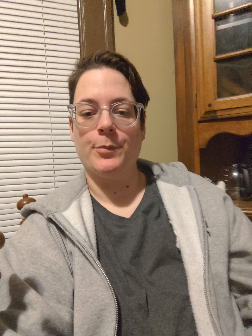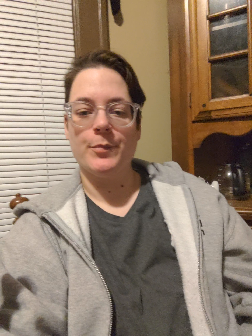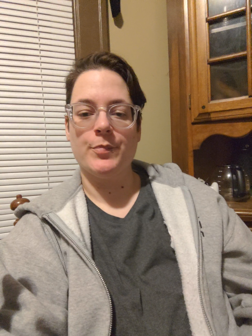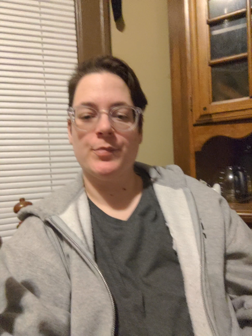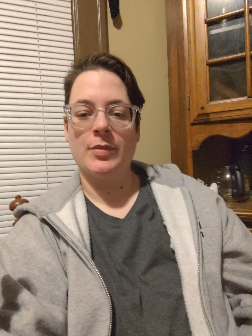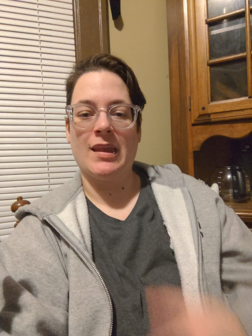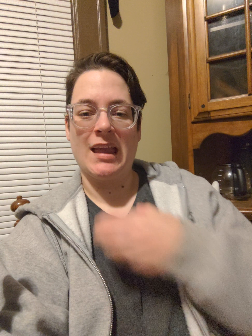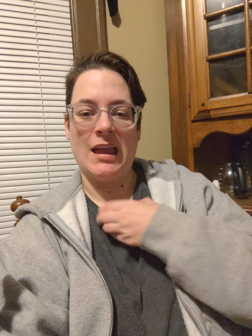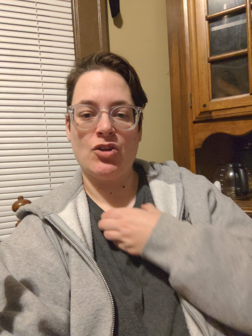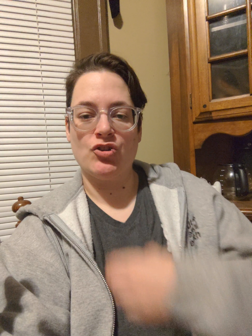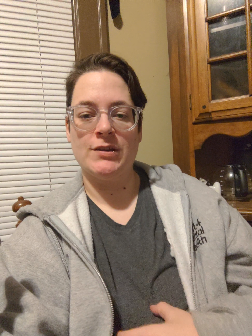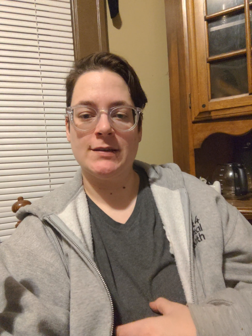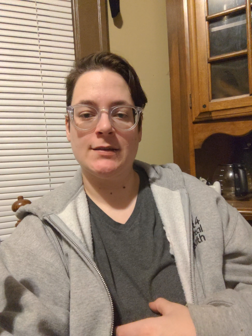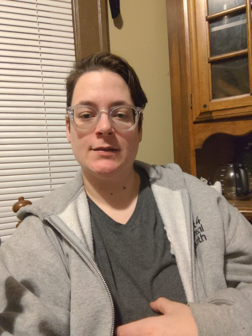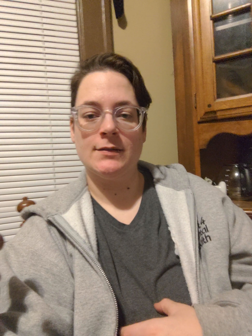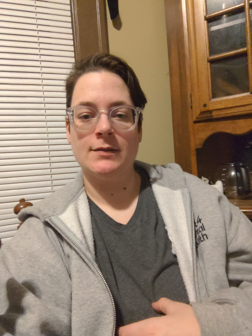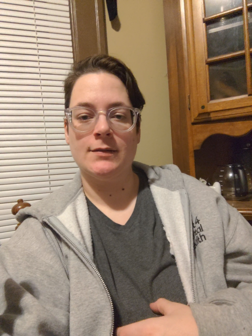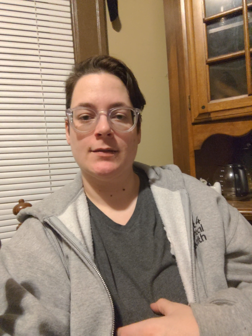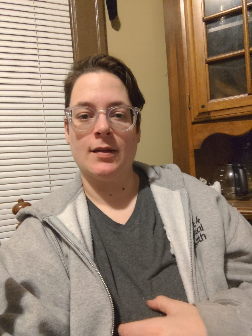hungry